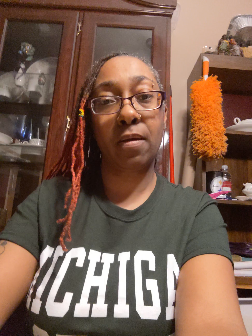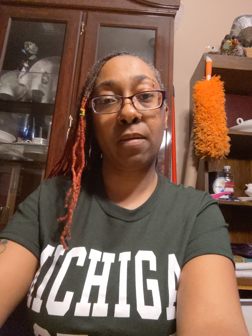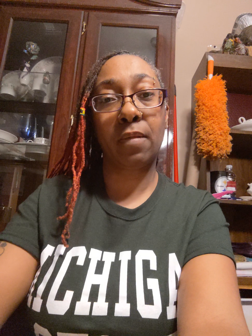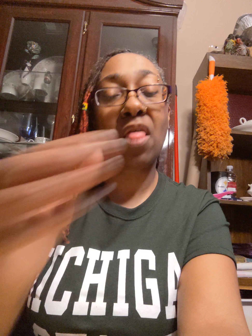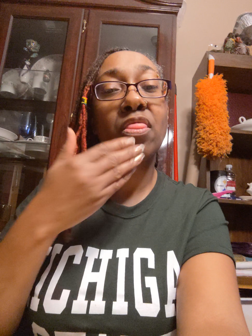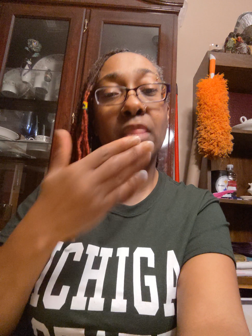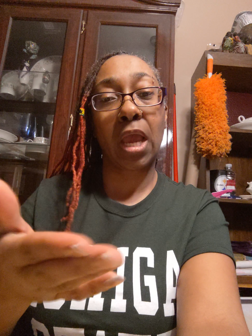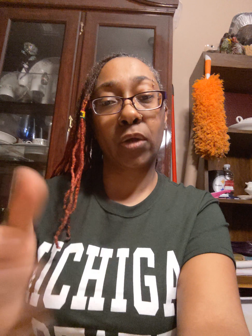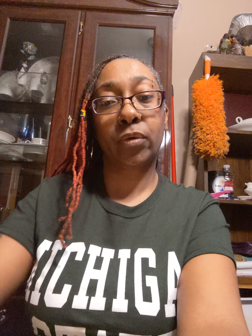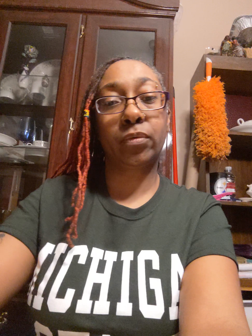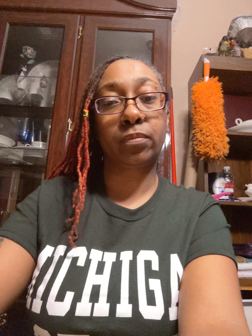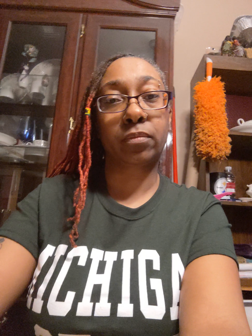thank you